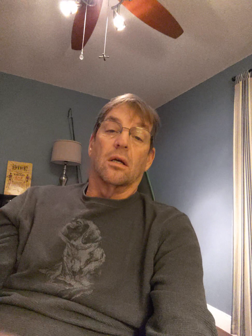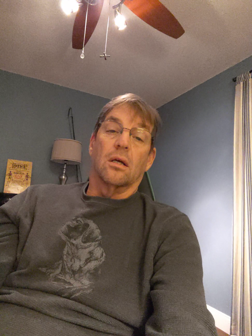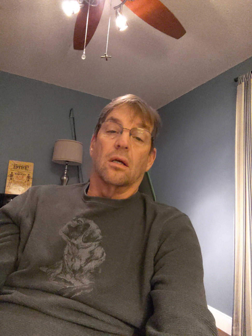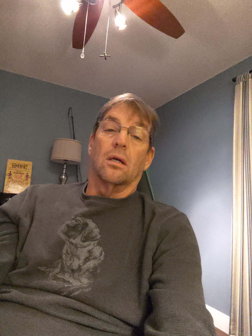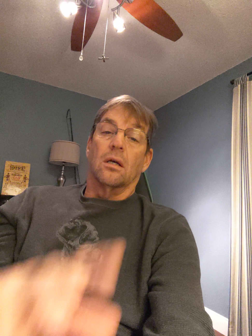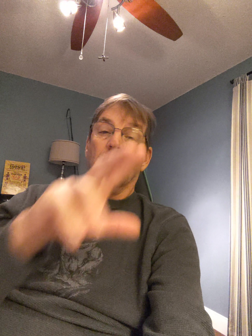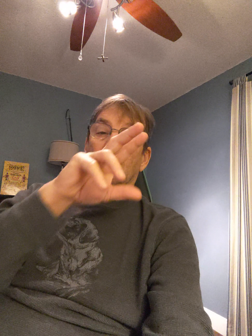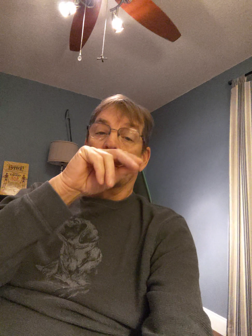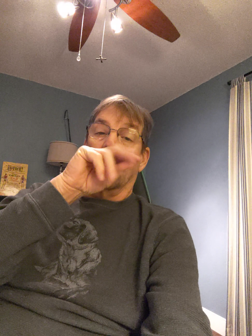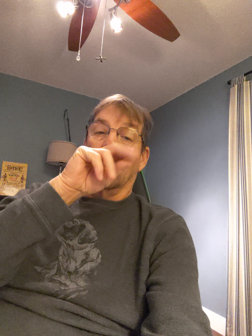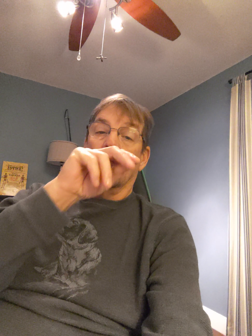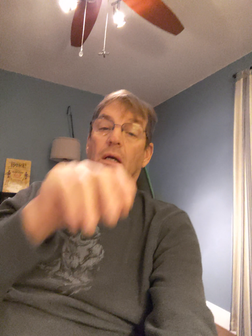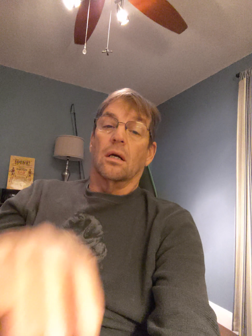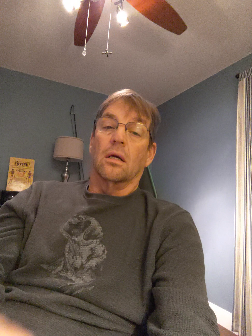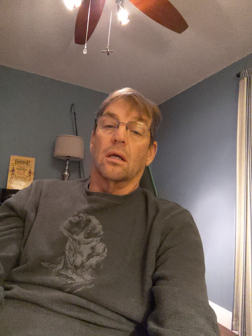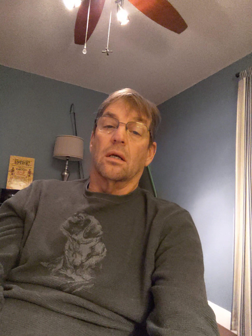duck